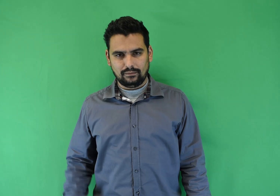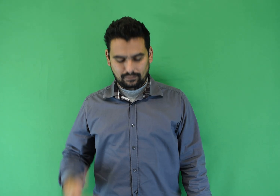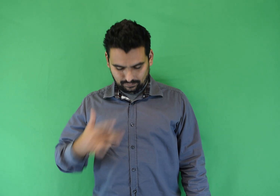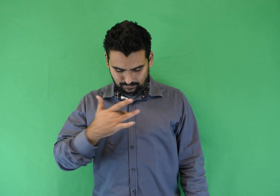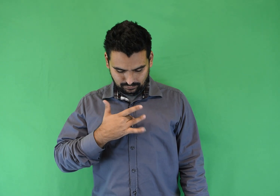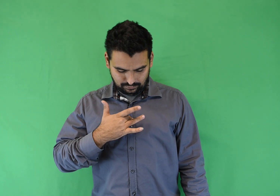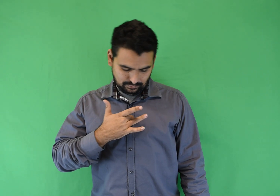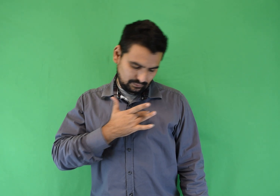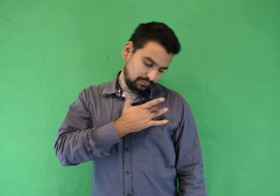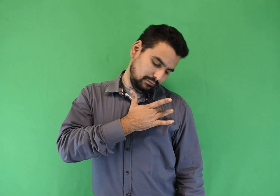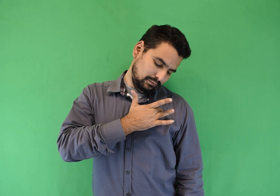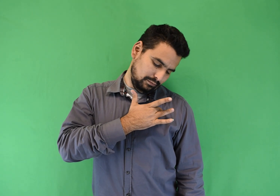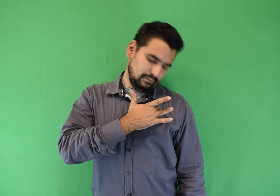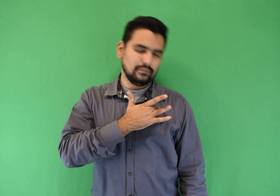sentir